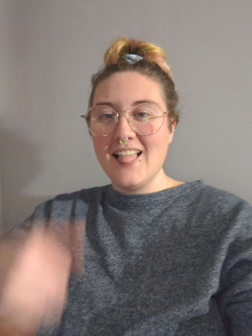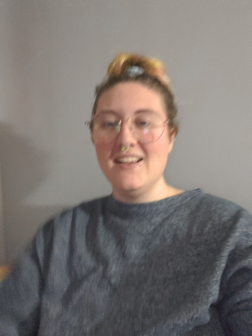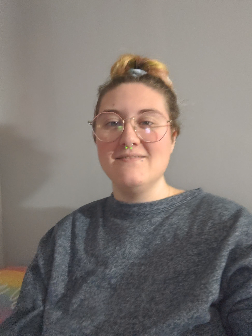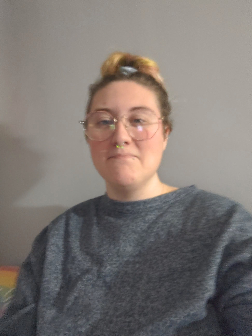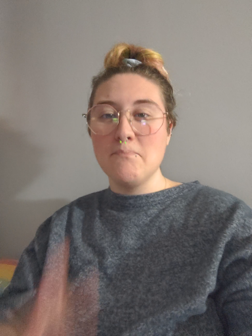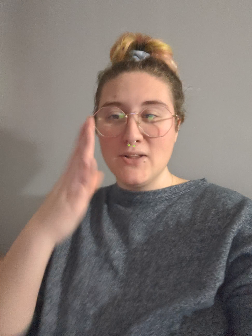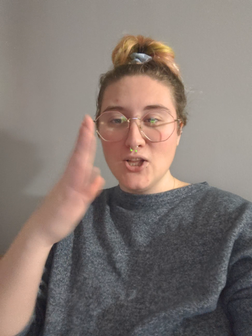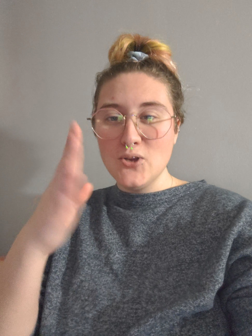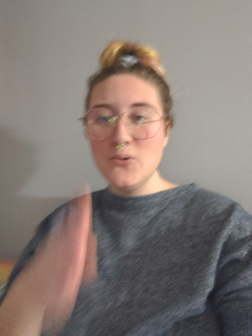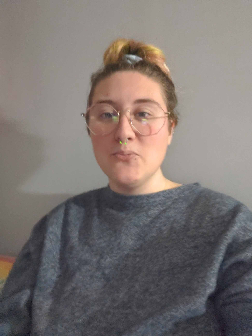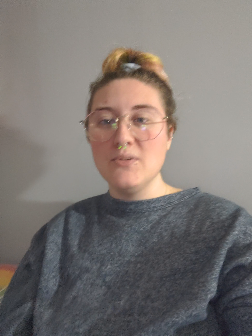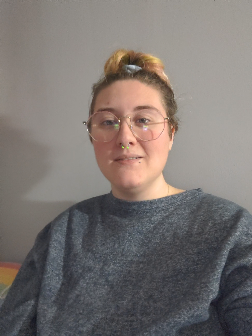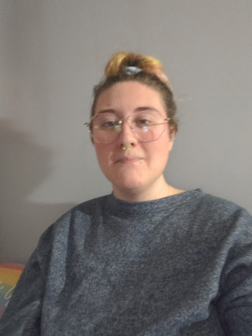blue